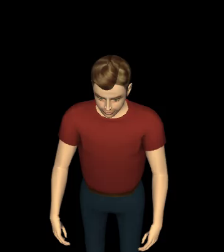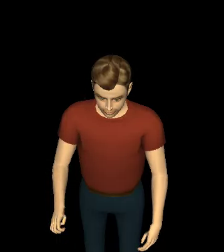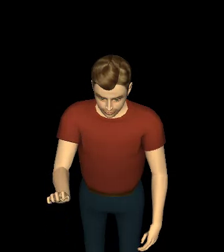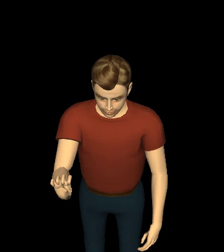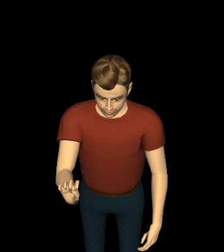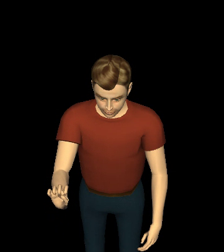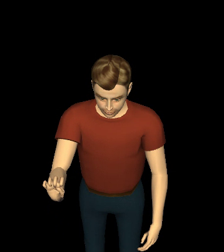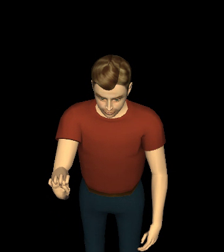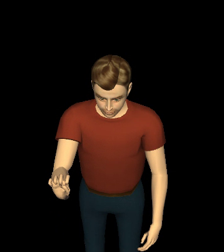أوروبا